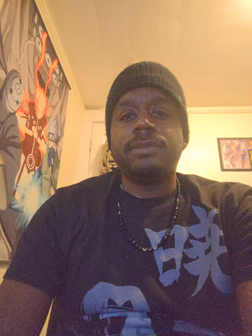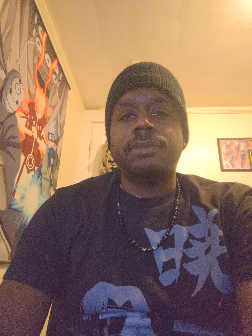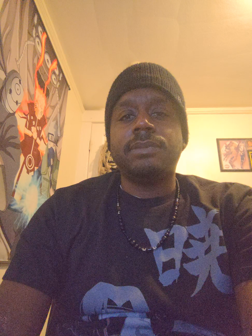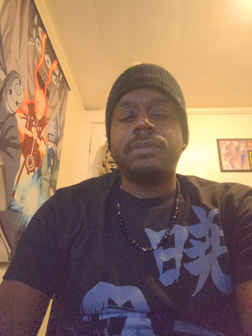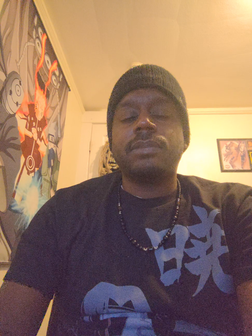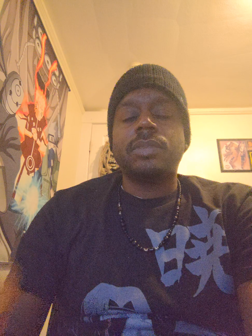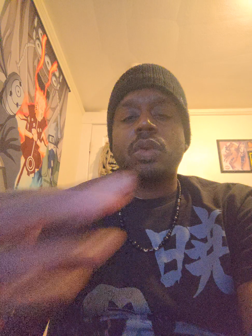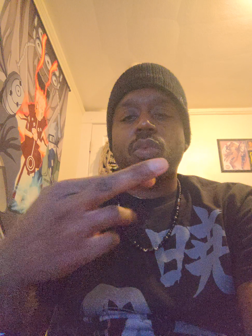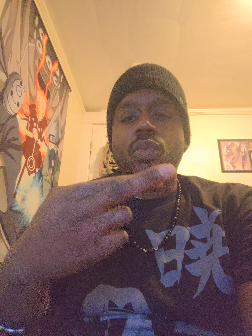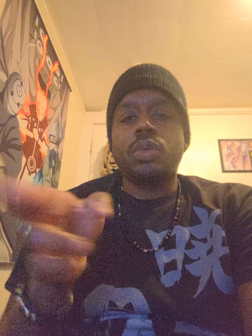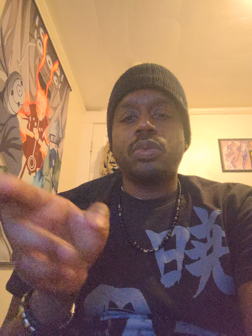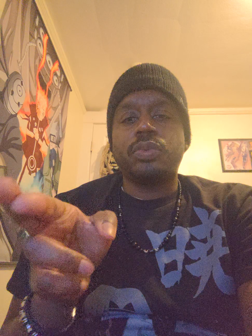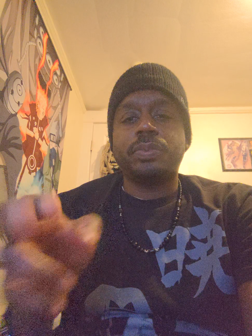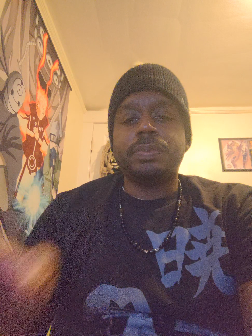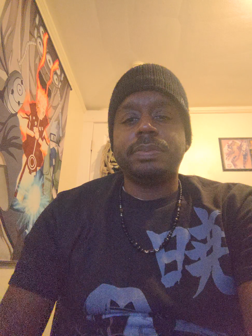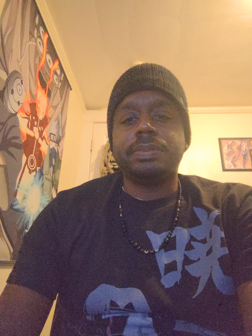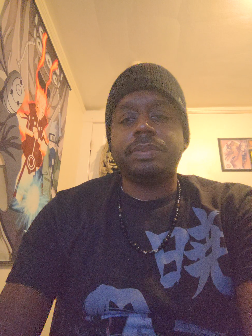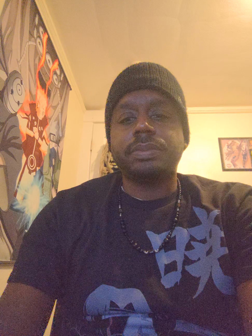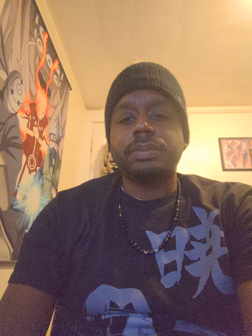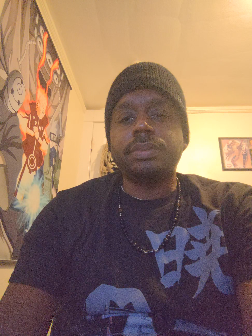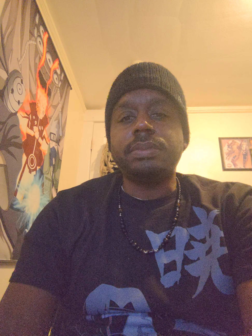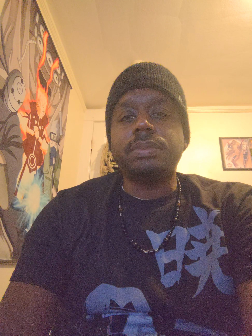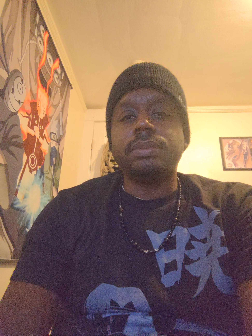room